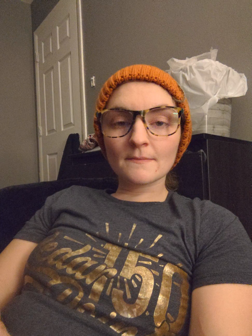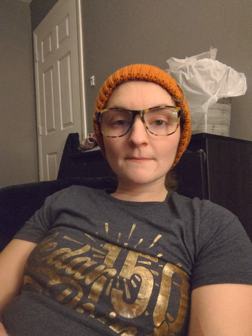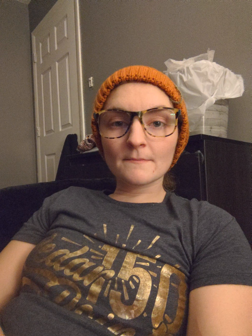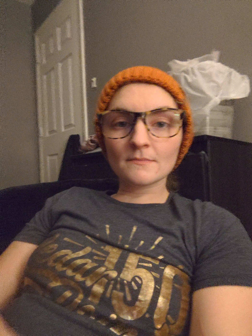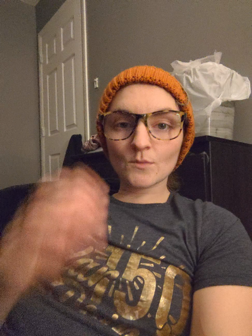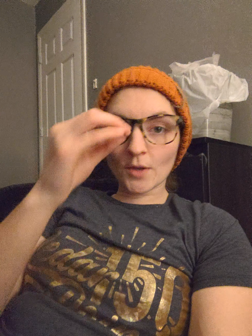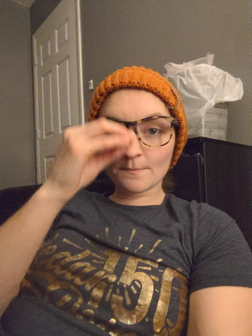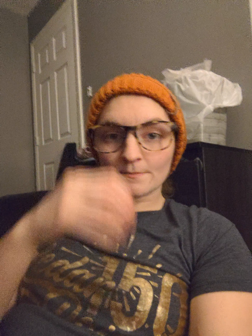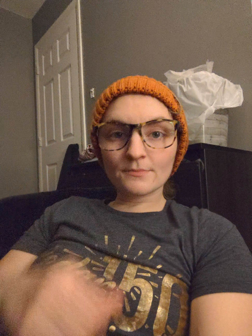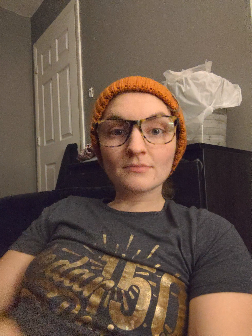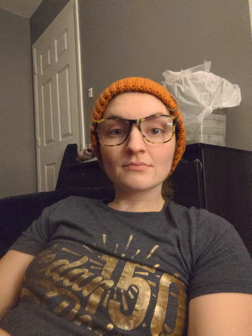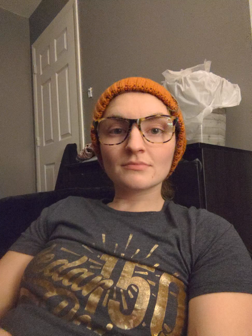owl